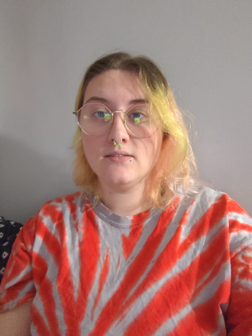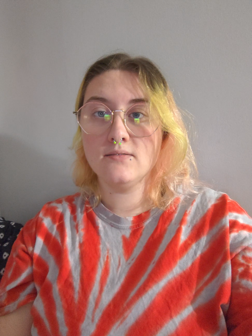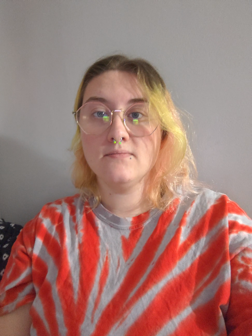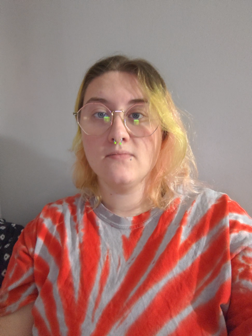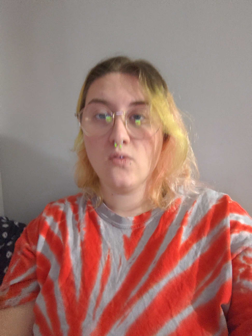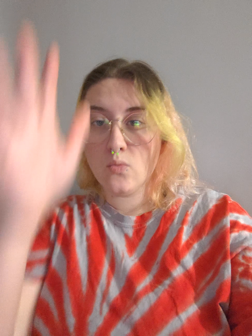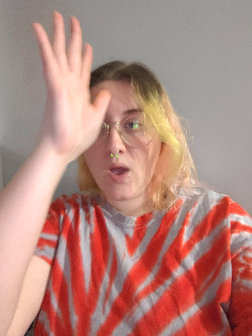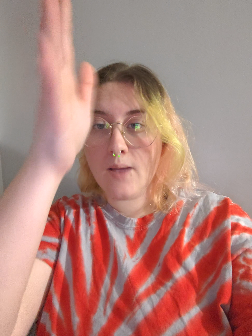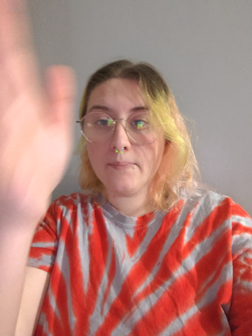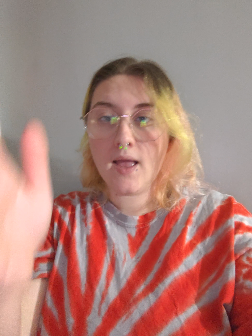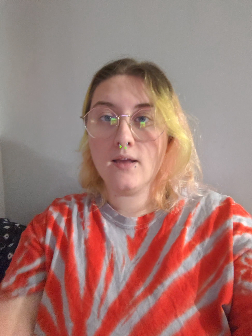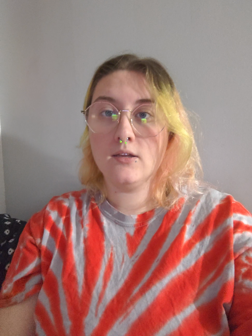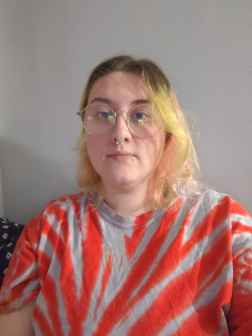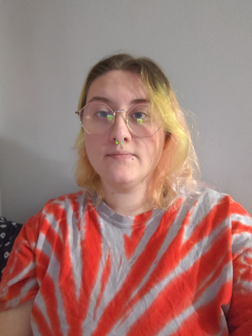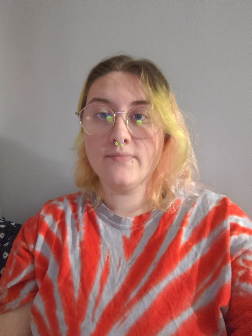grandpa